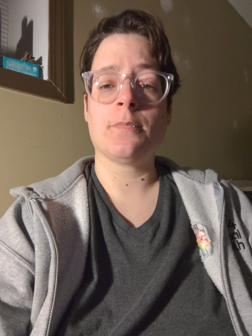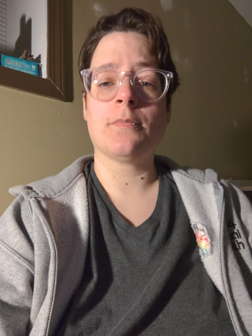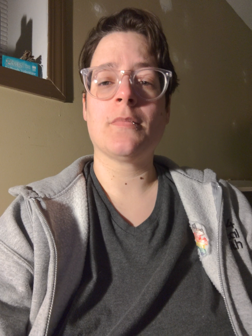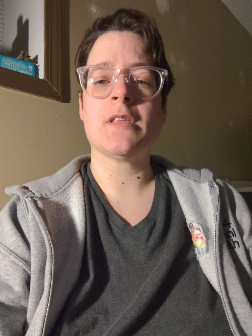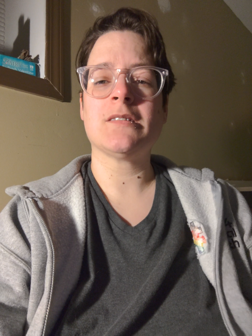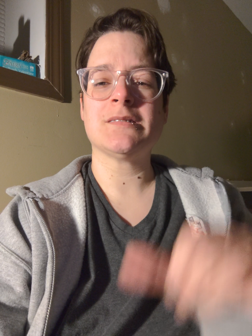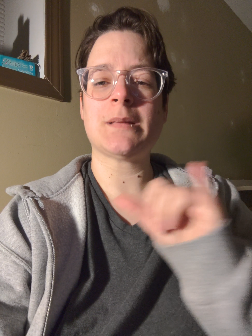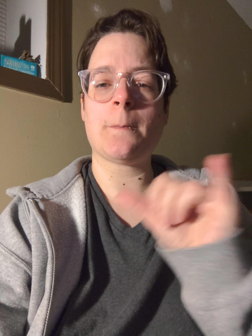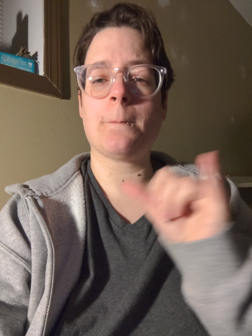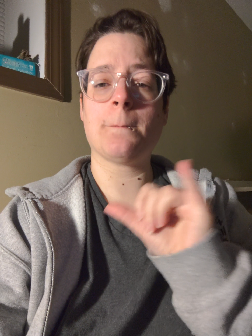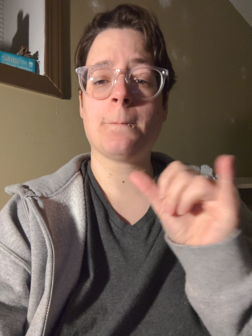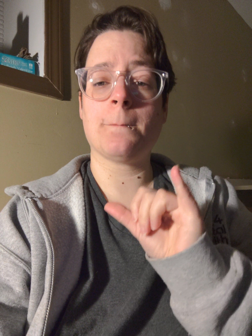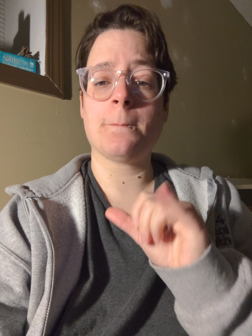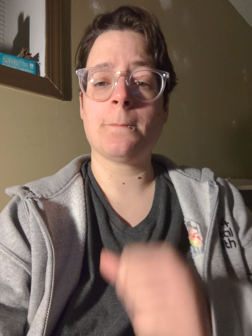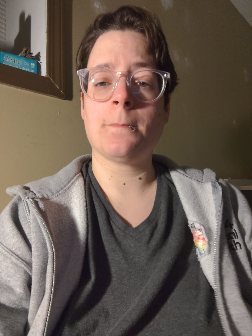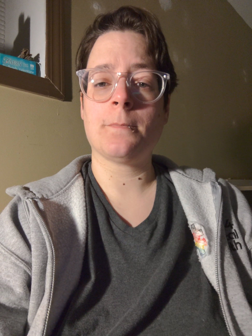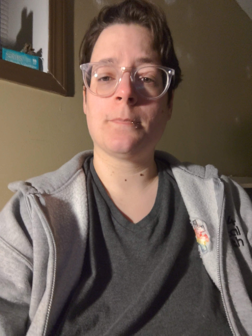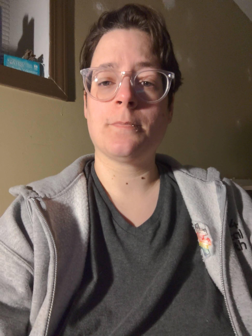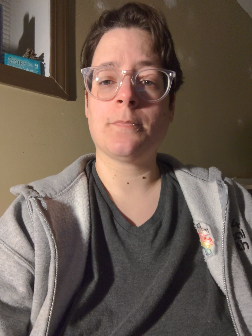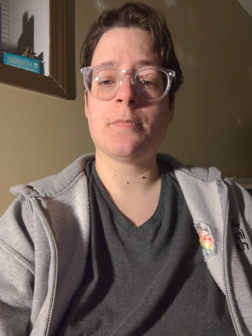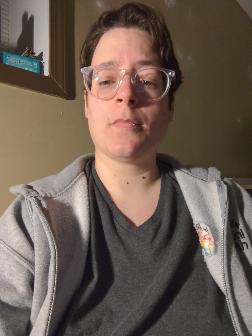same